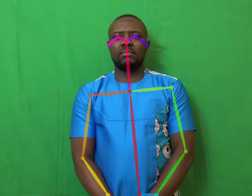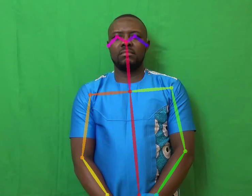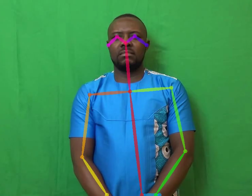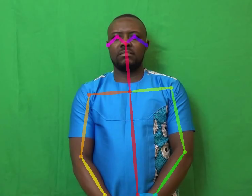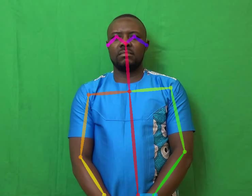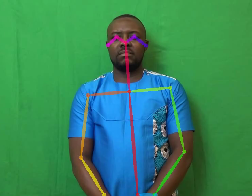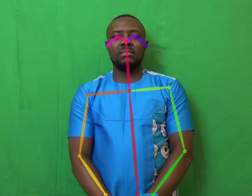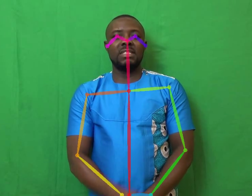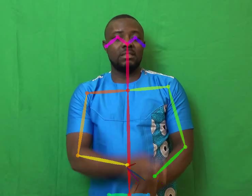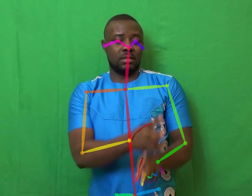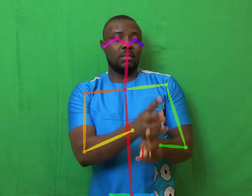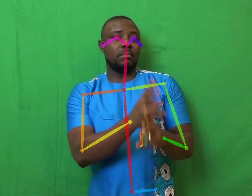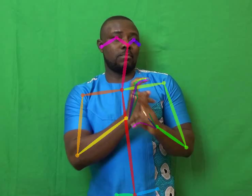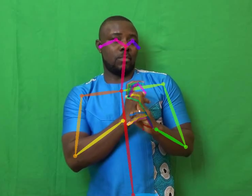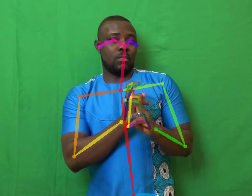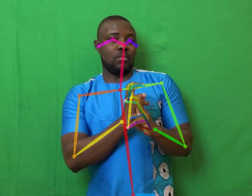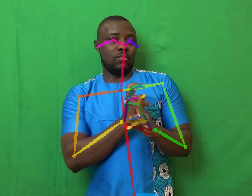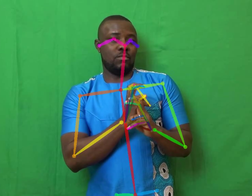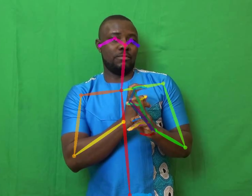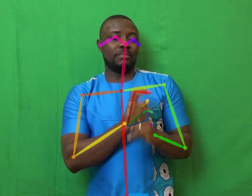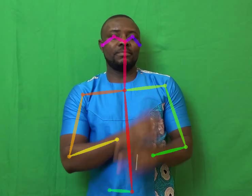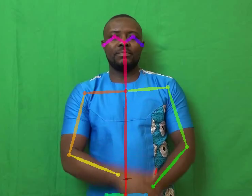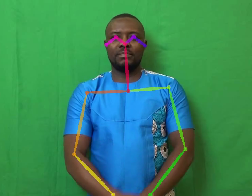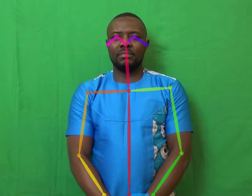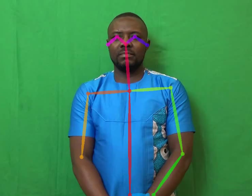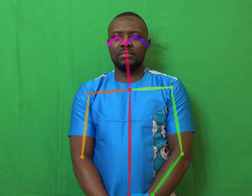borrow